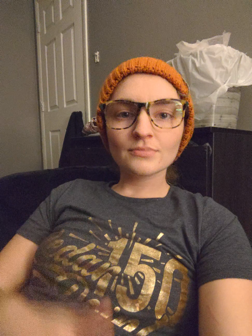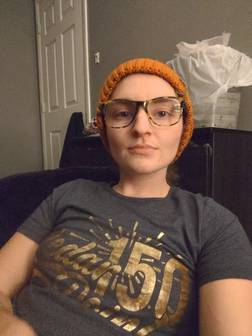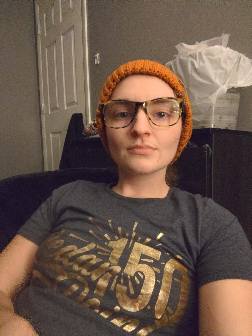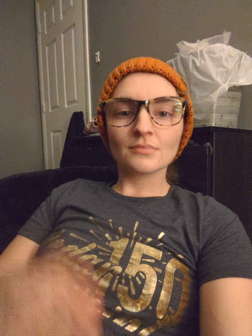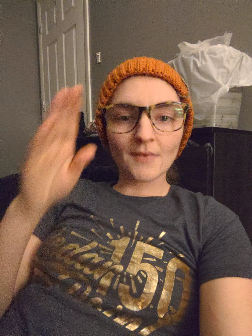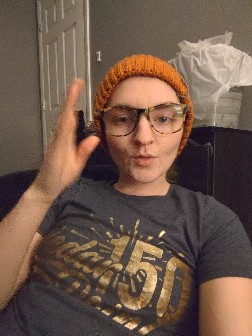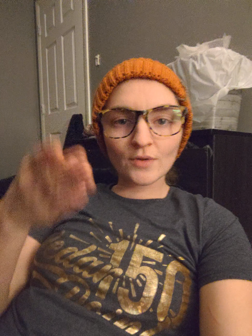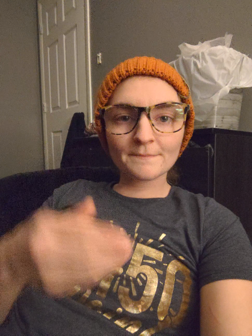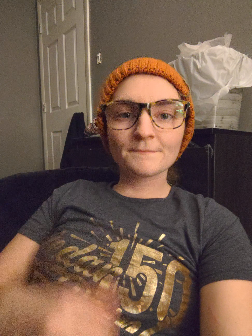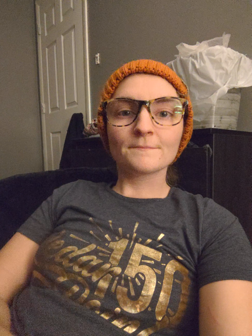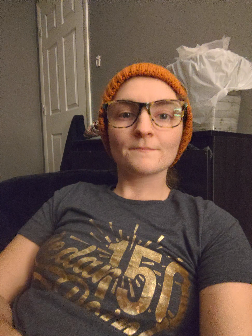hello